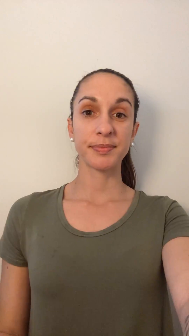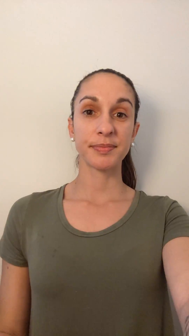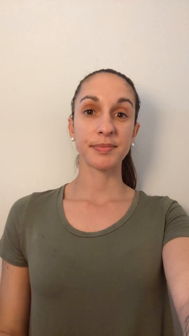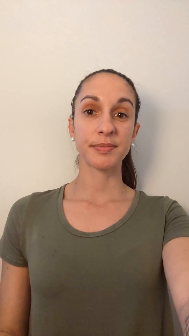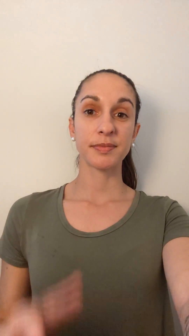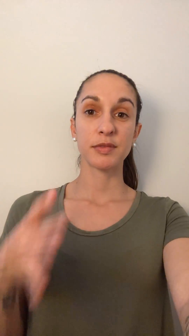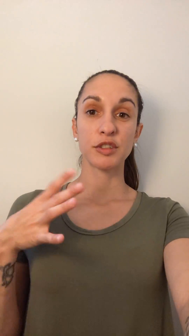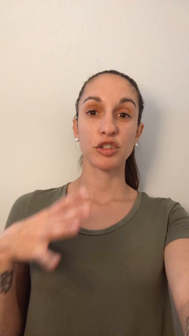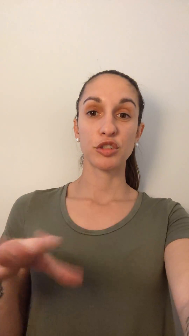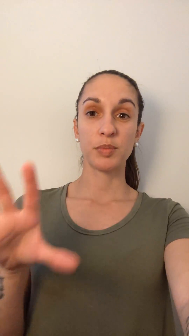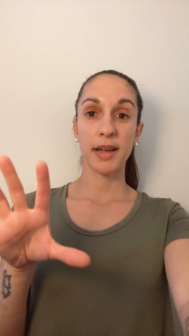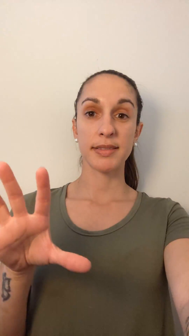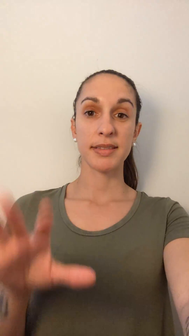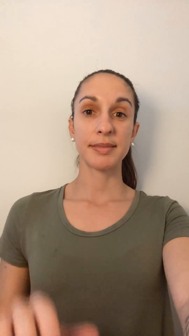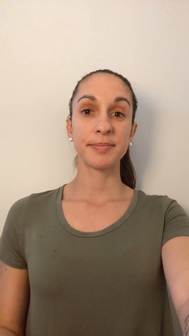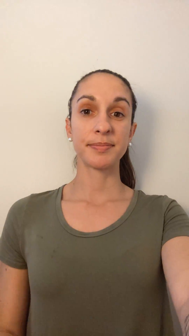dress